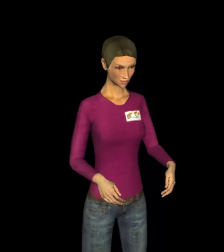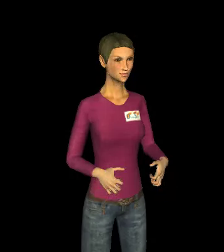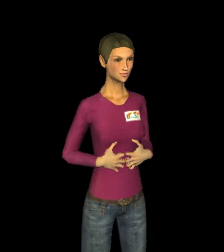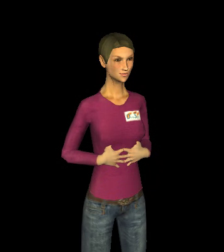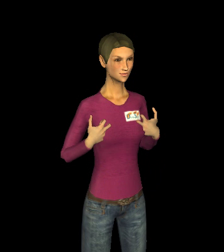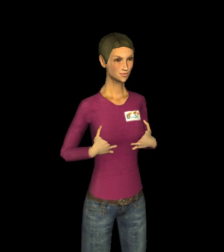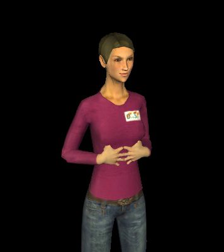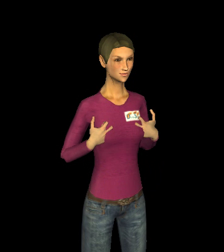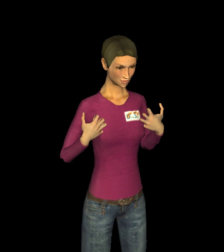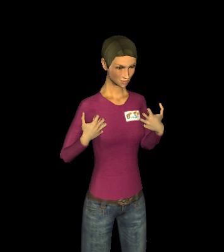غضب